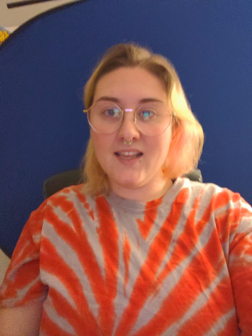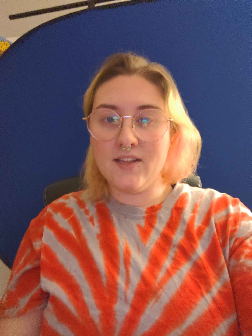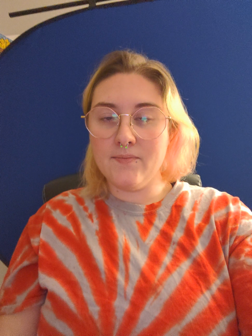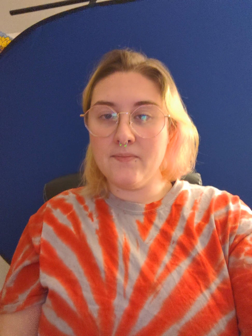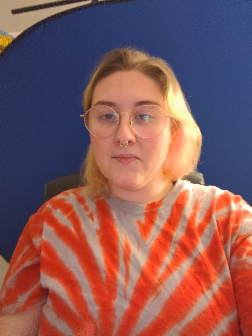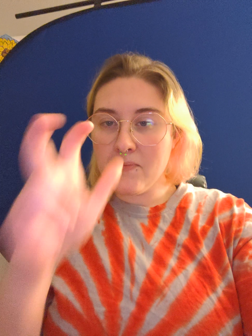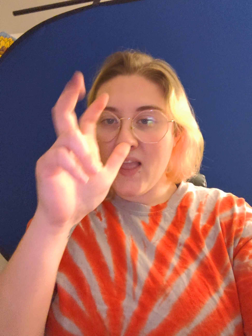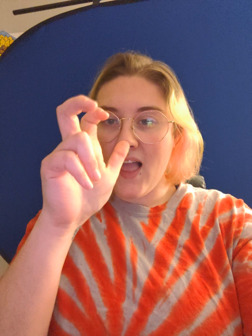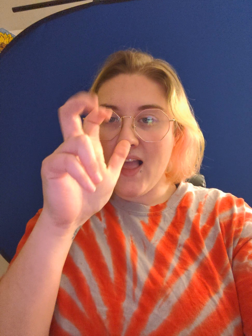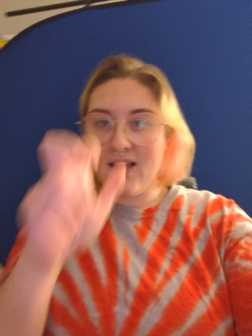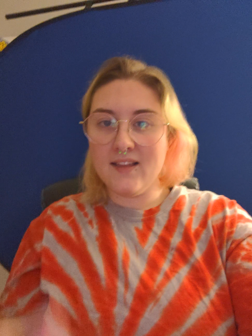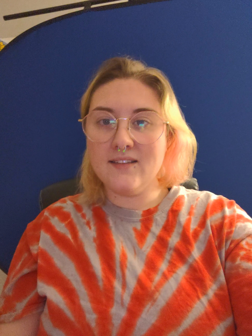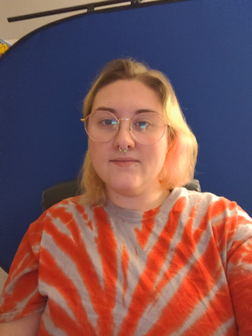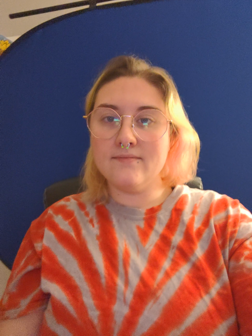bug